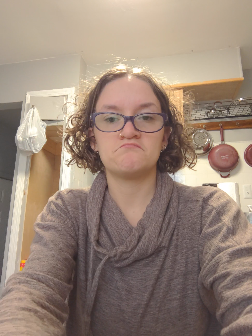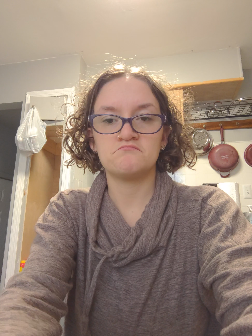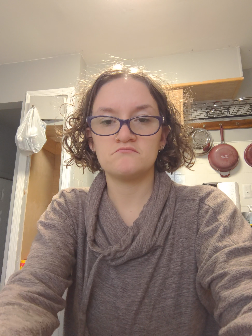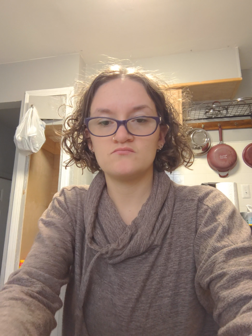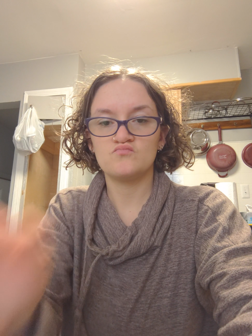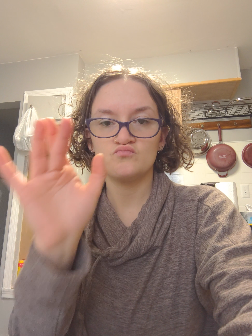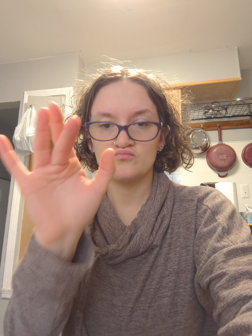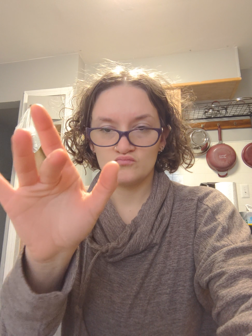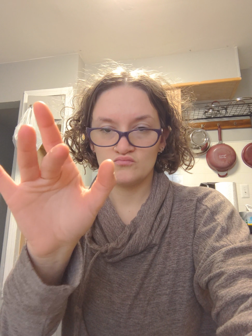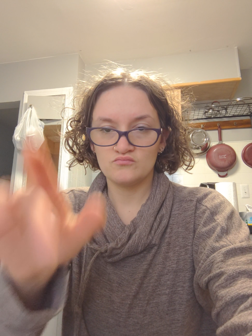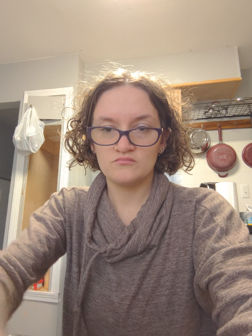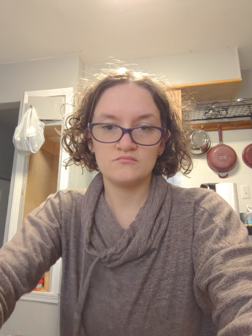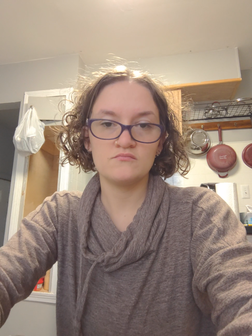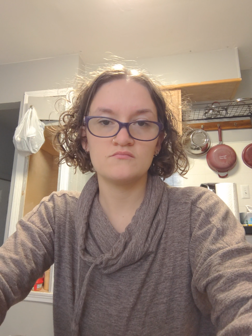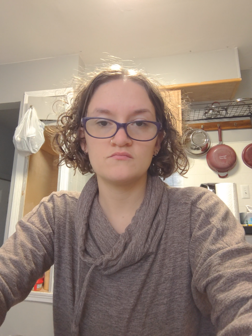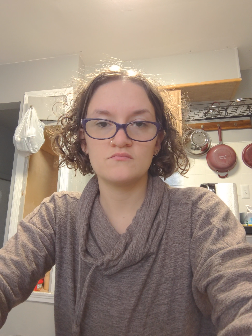touch